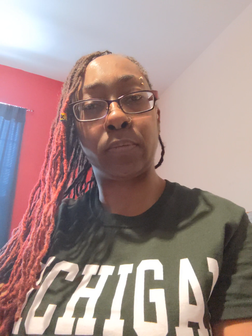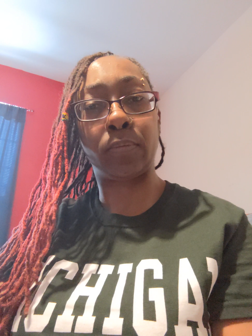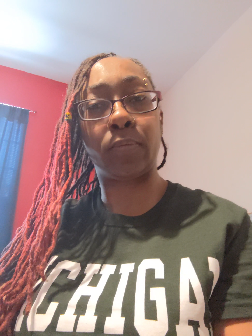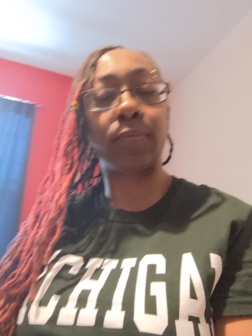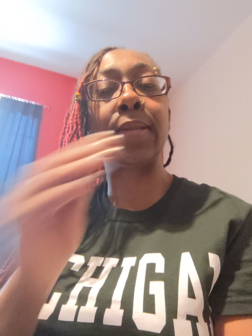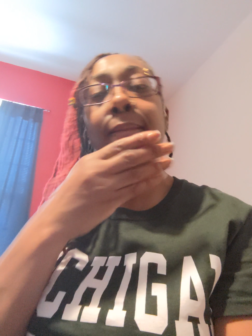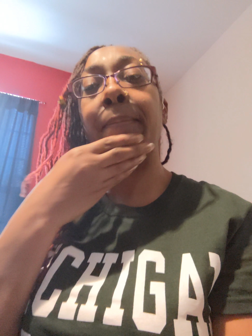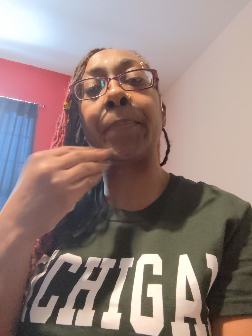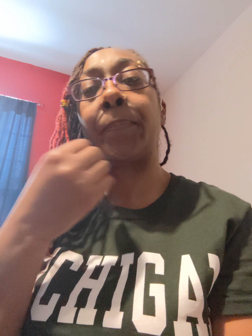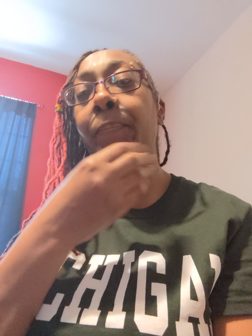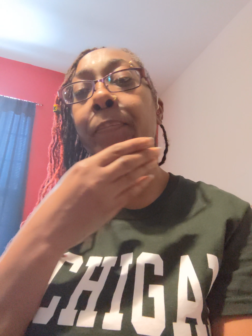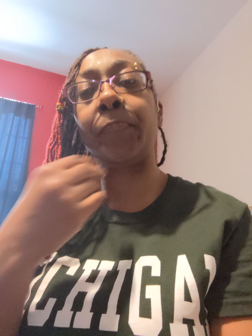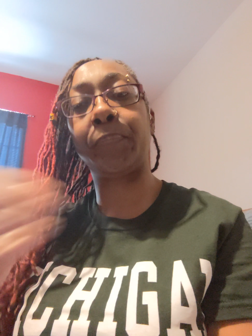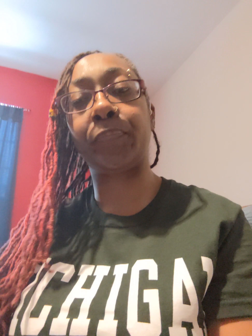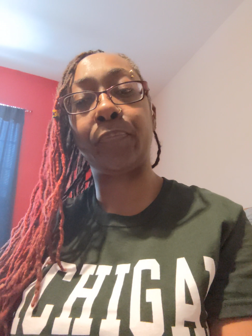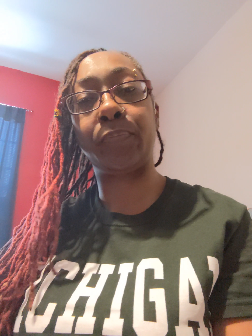napkin